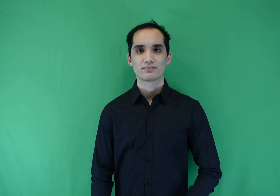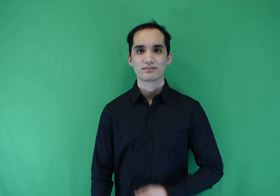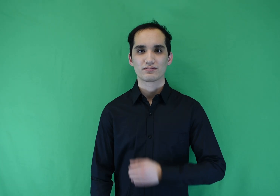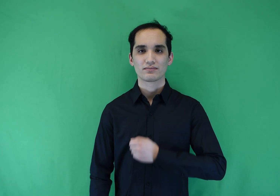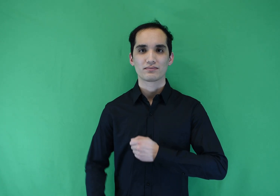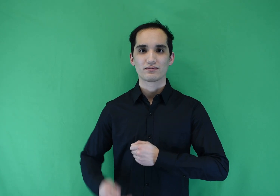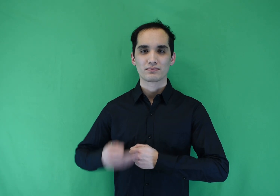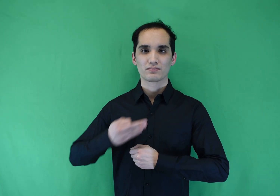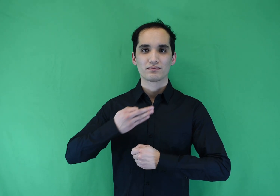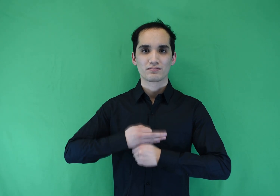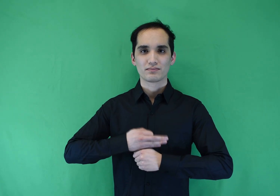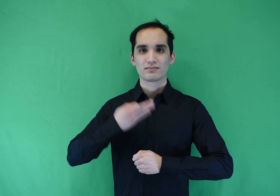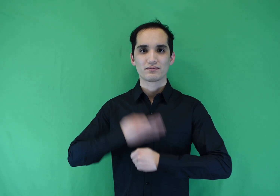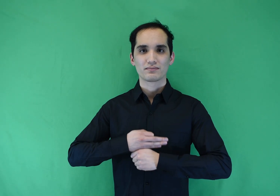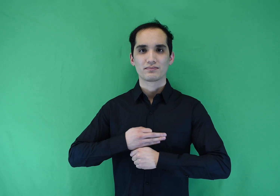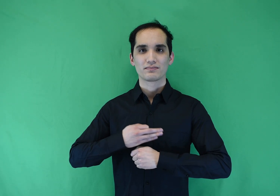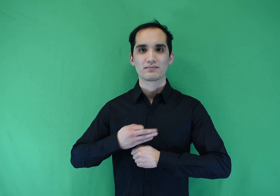ahora